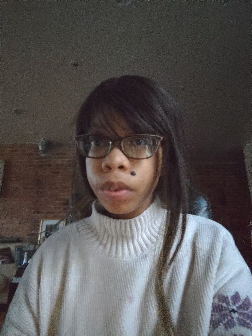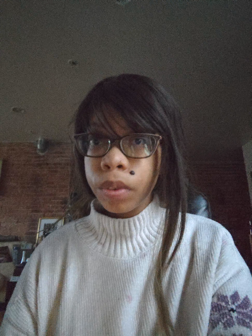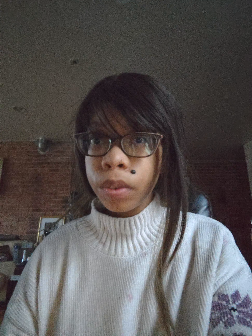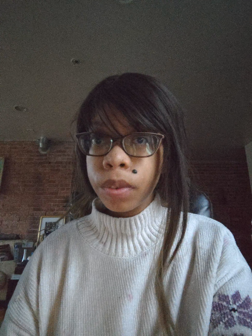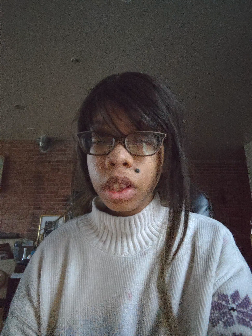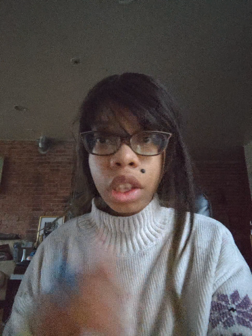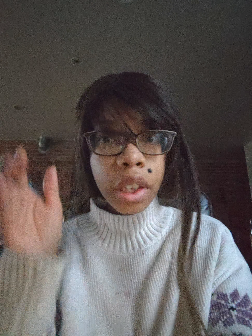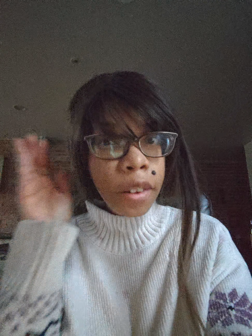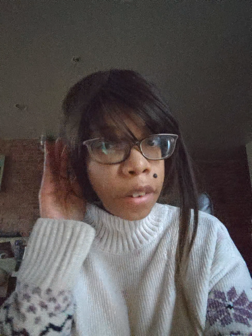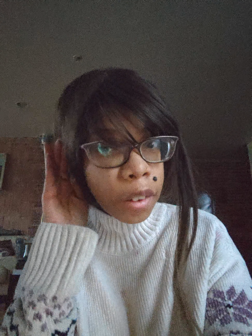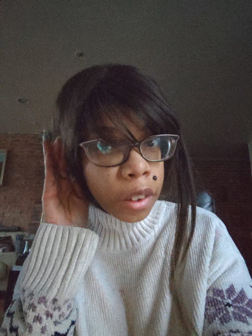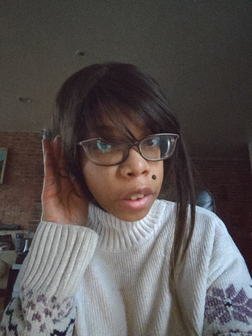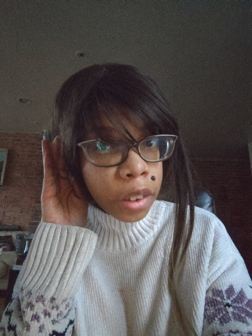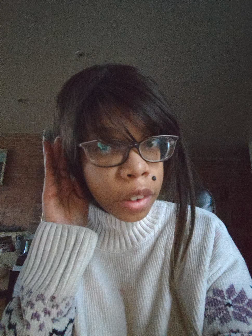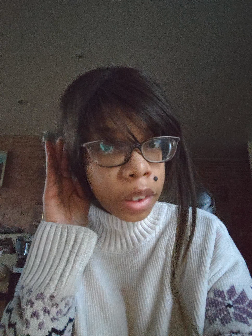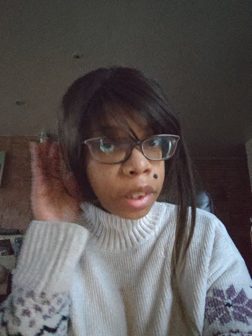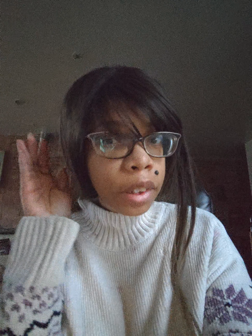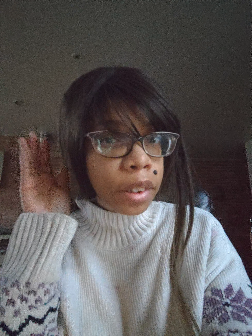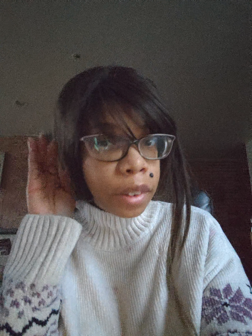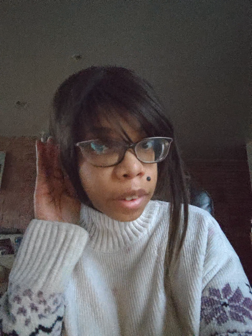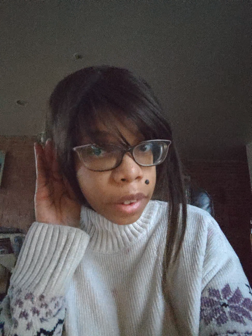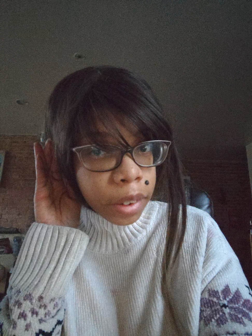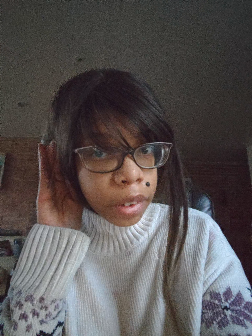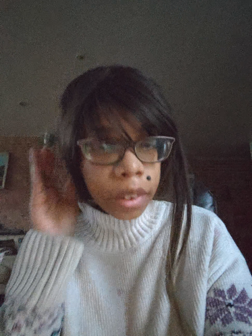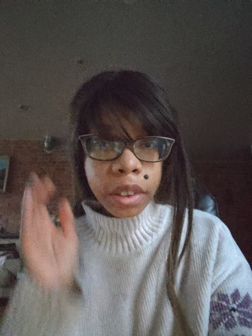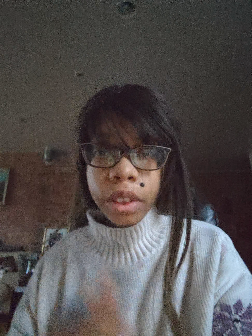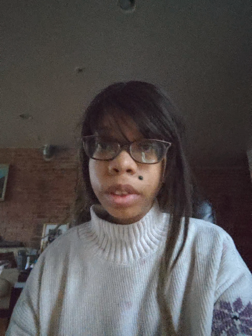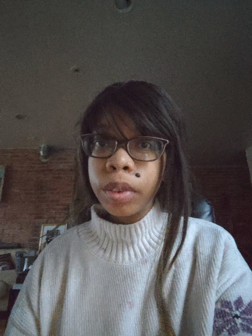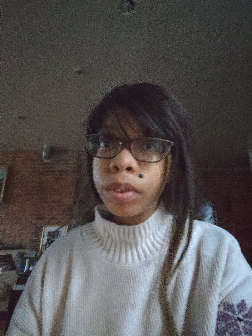listen